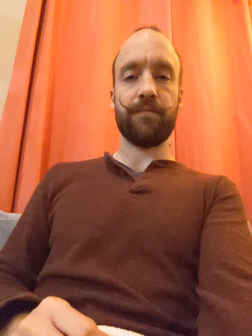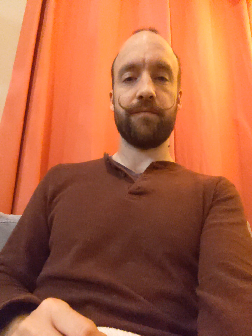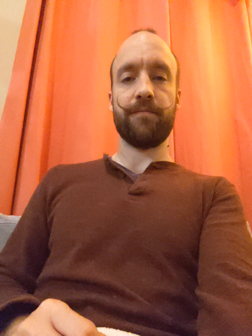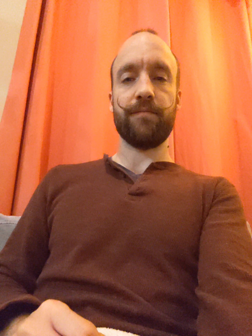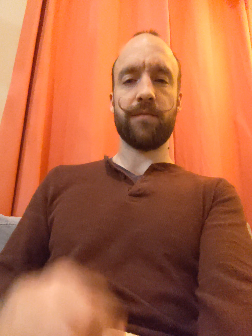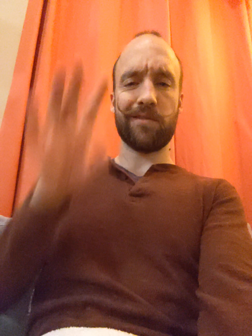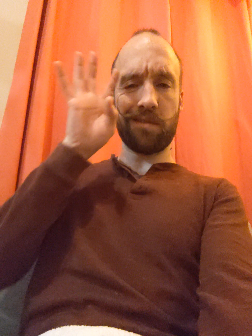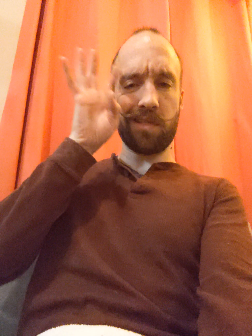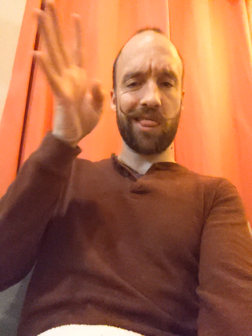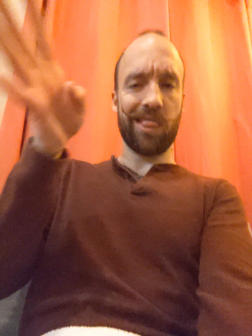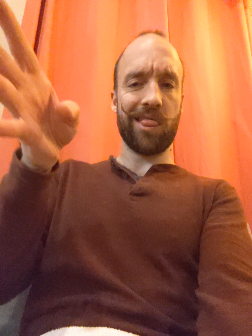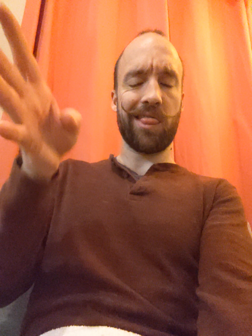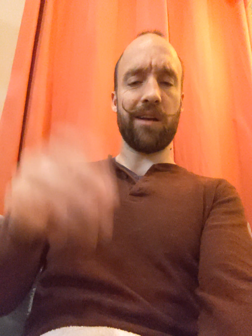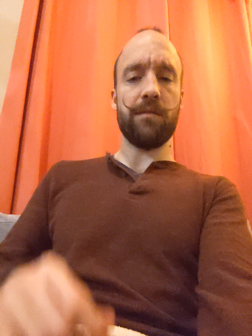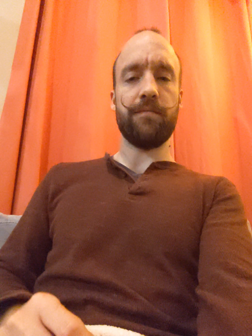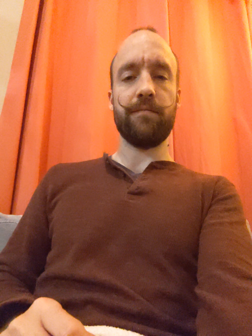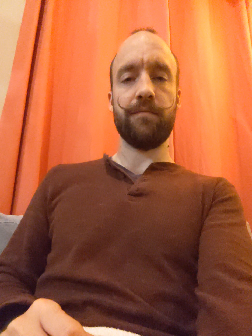pretend